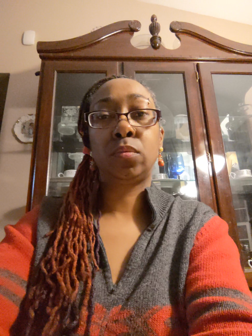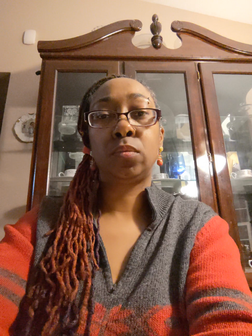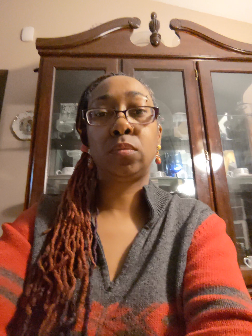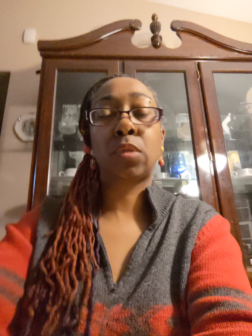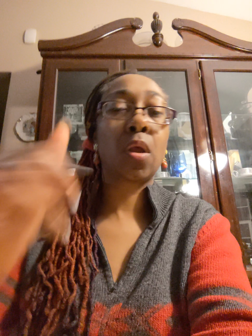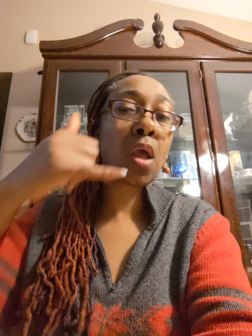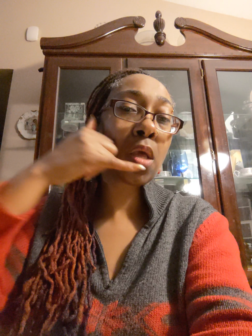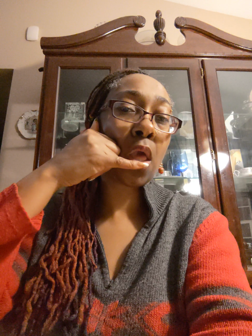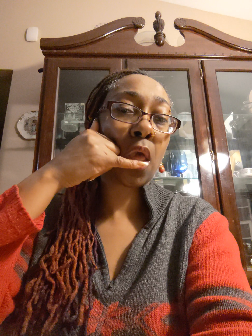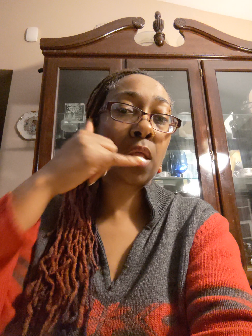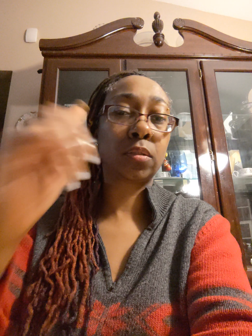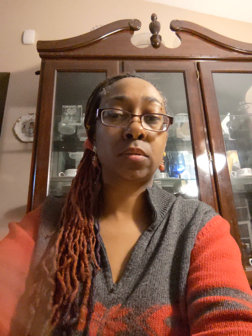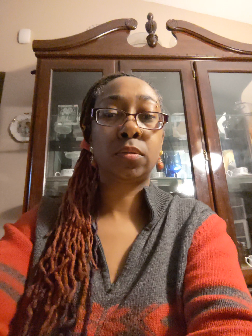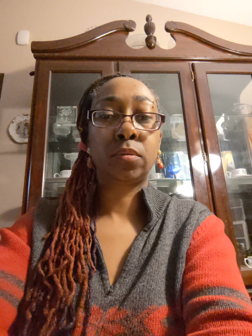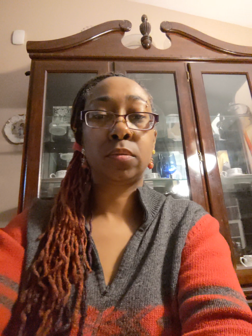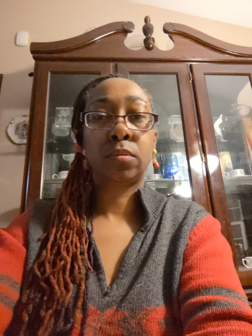call on the phone